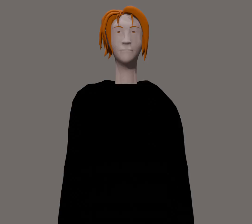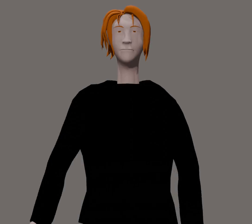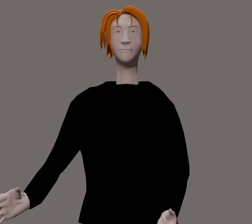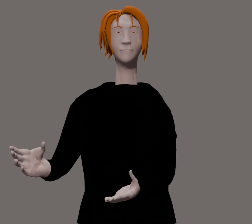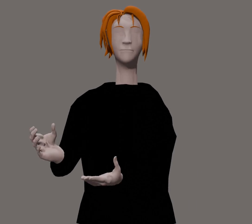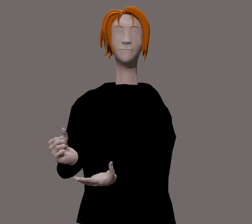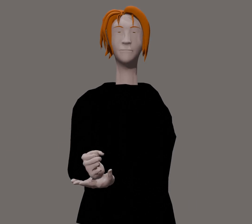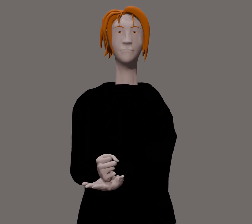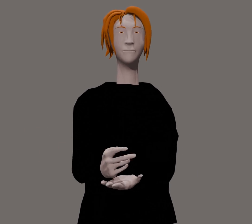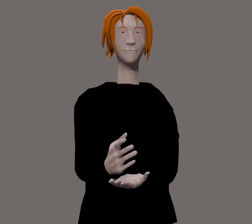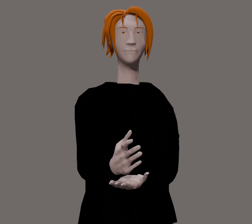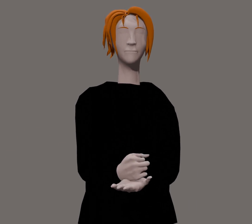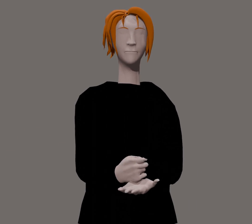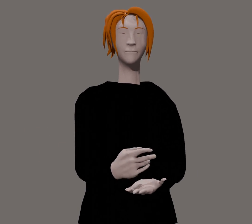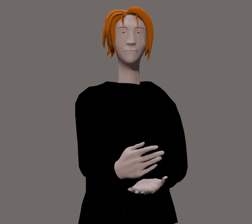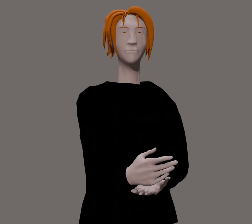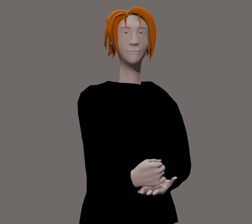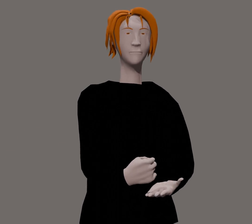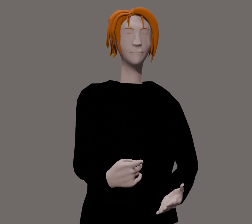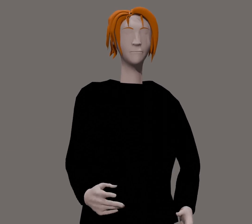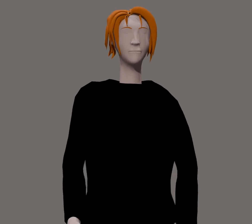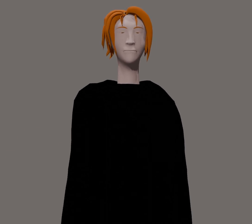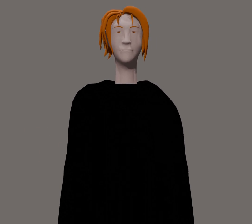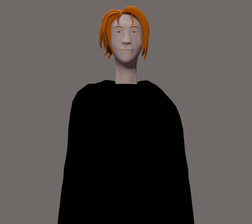Collecting